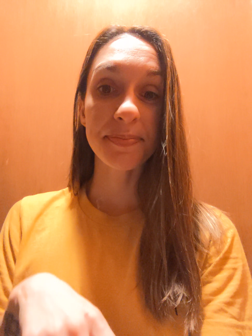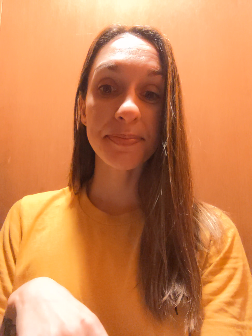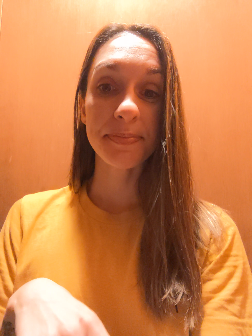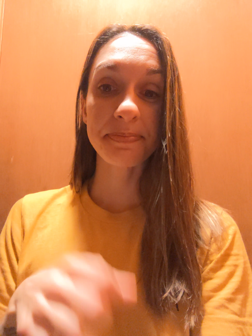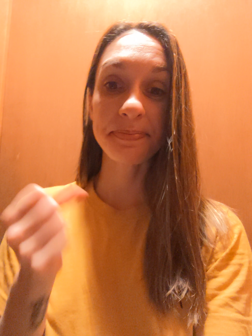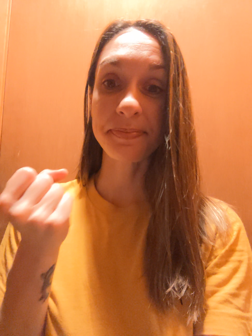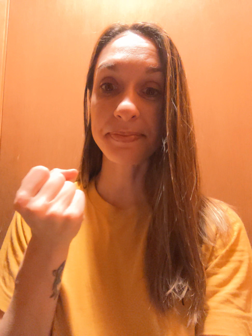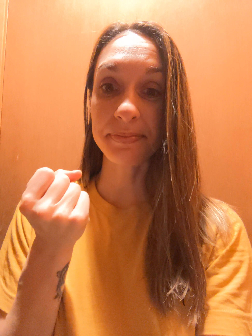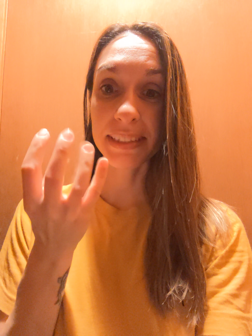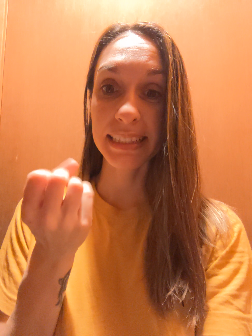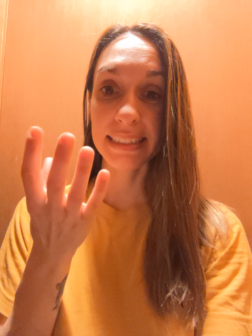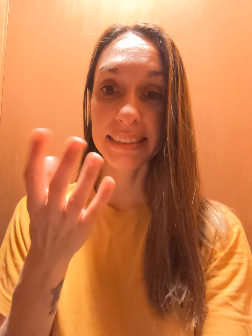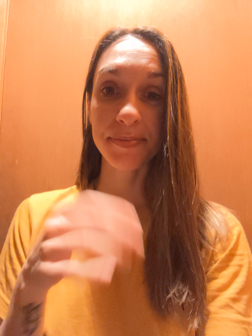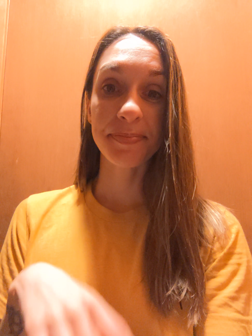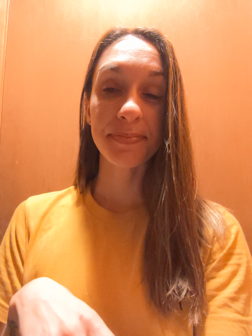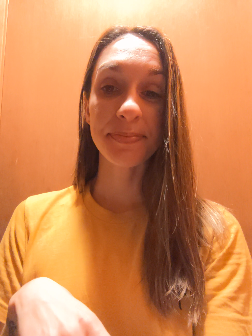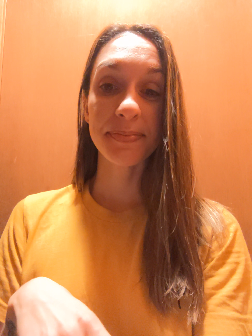many